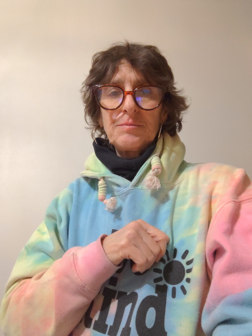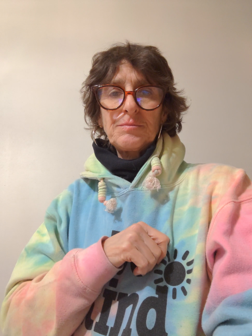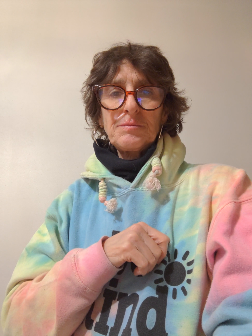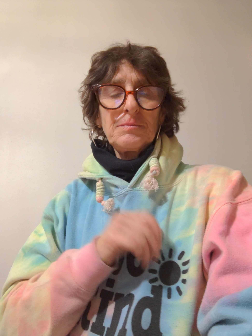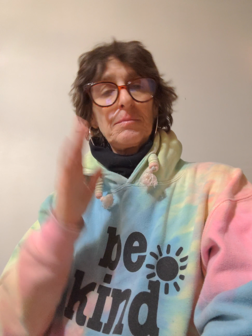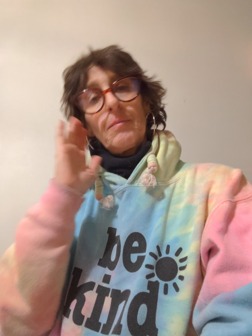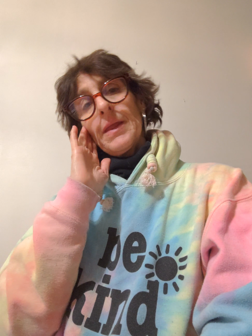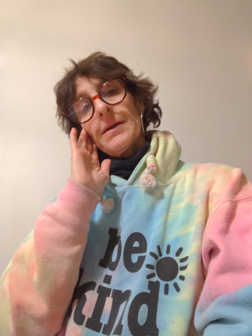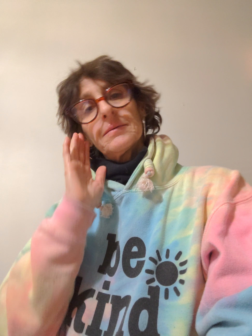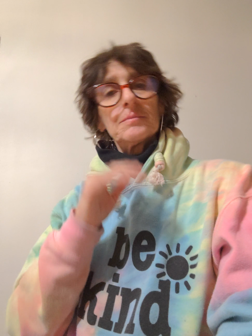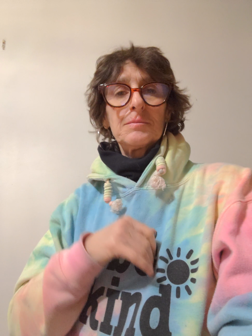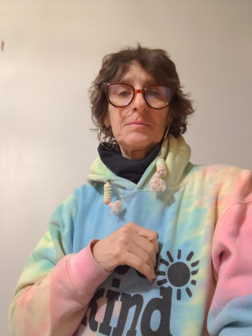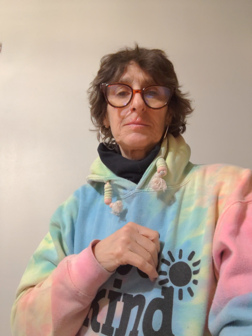bed